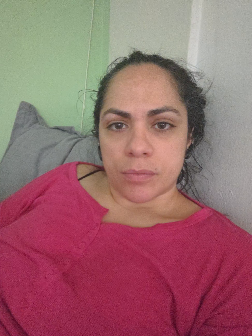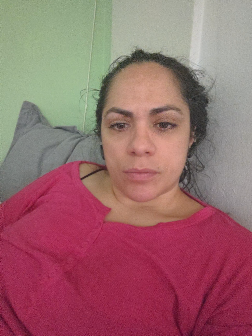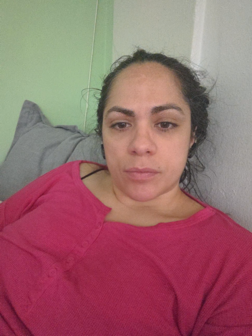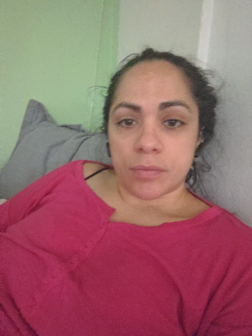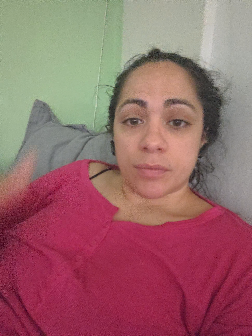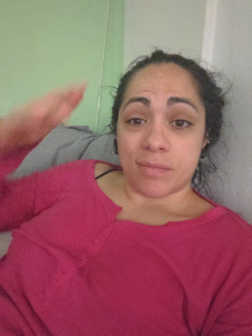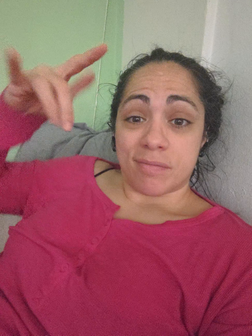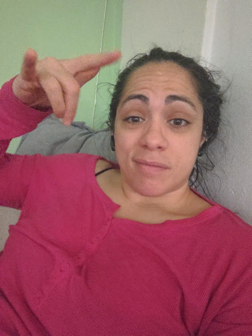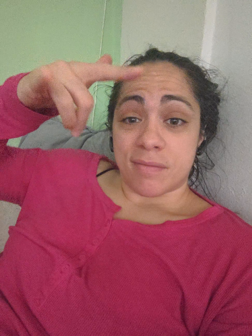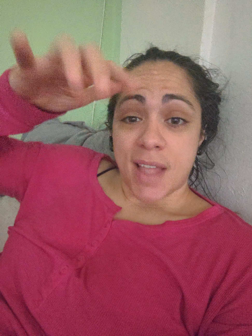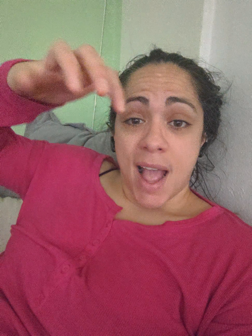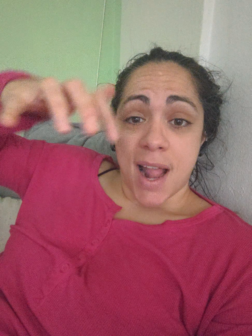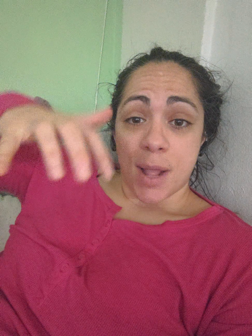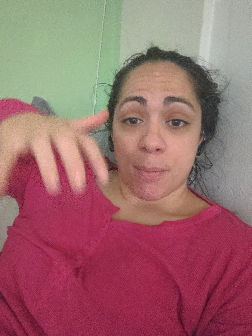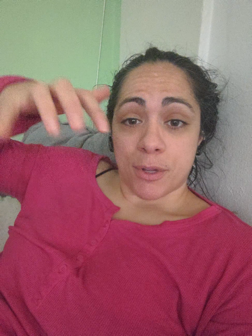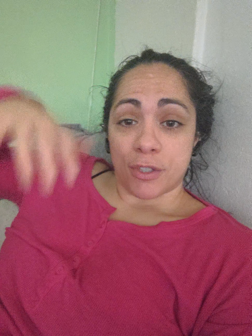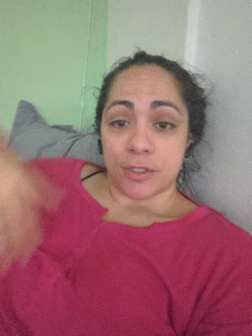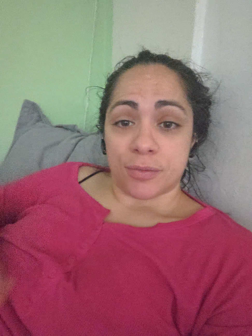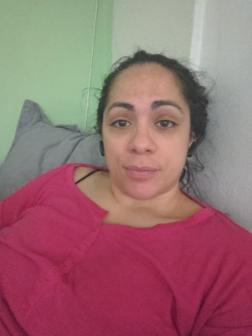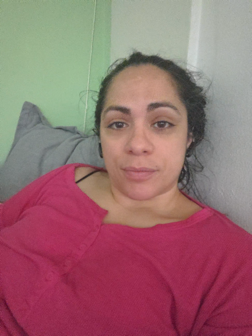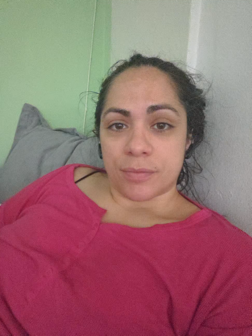helicopter